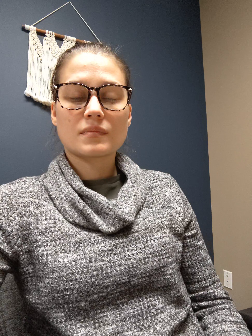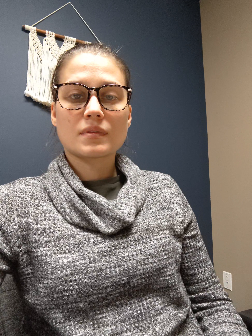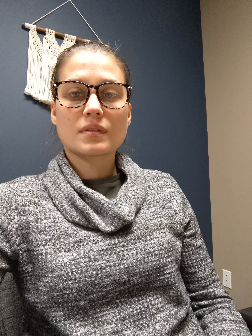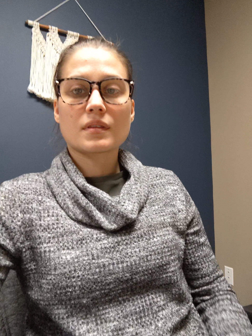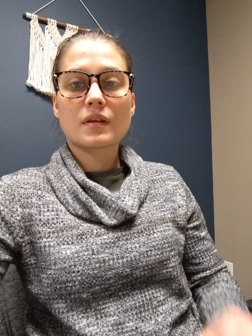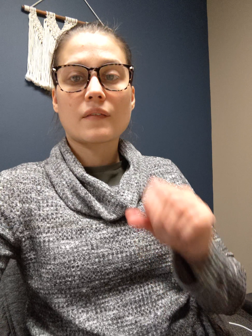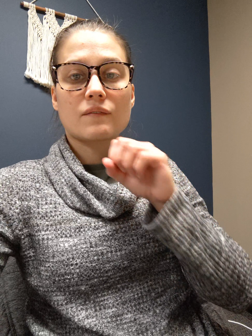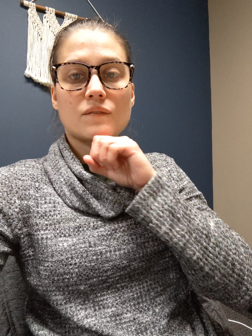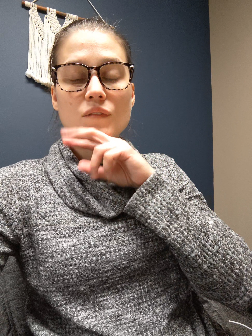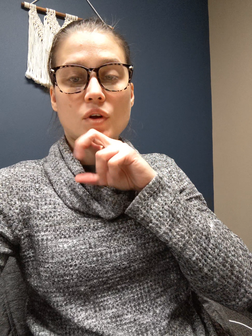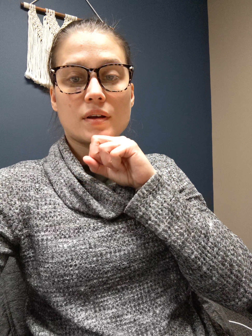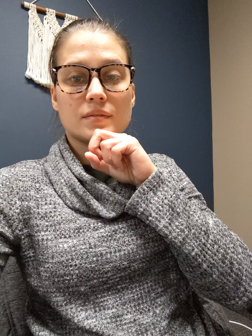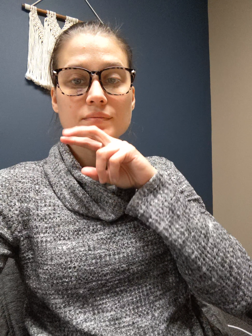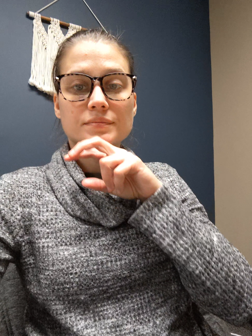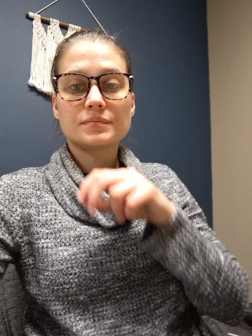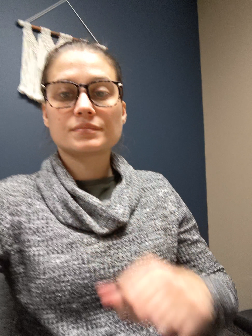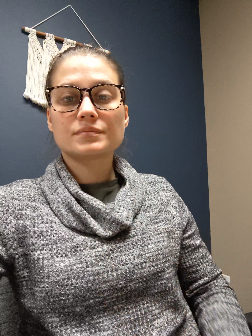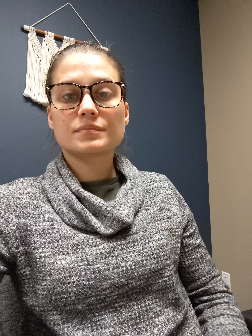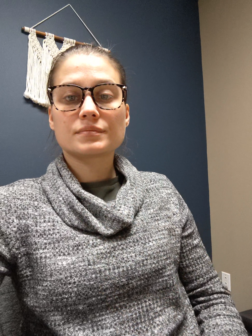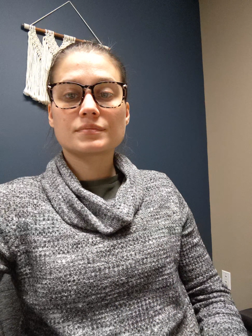frog